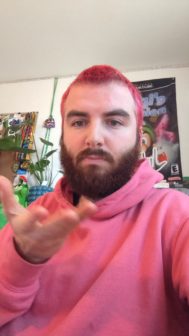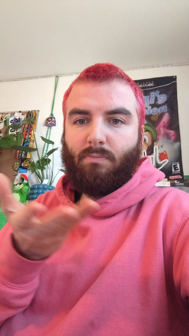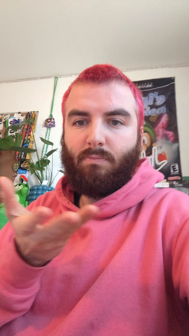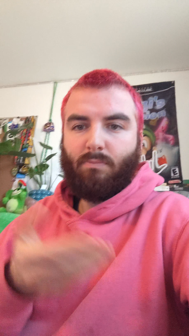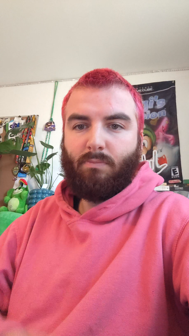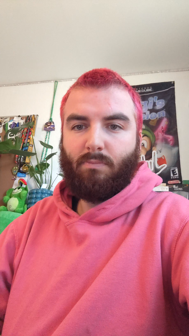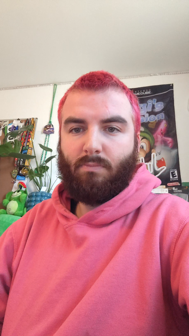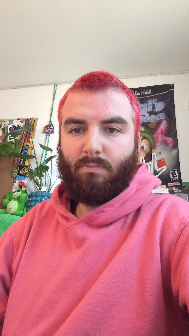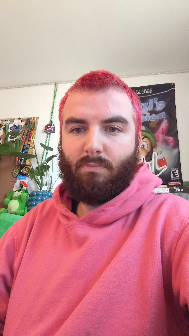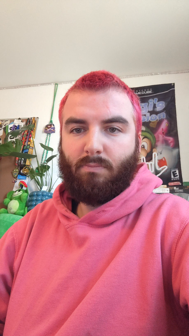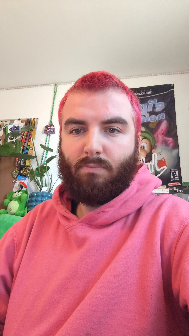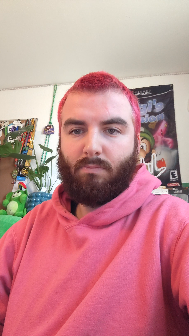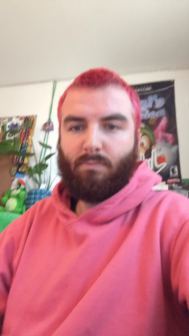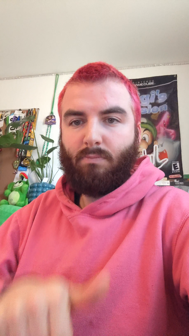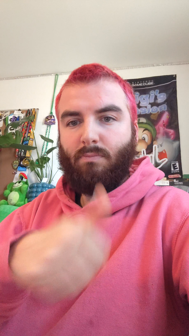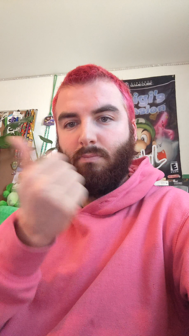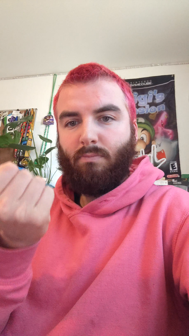other